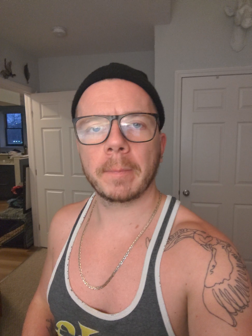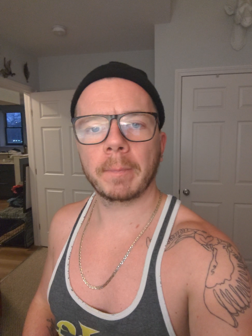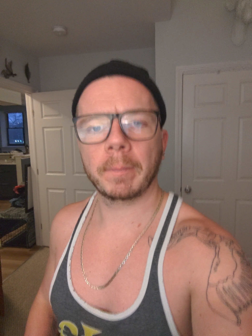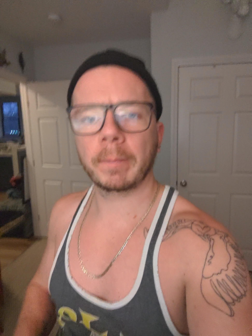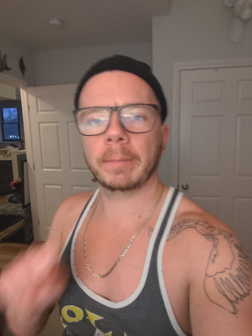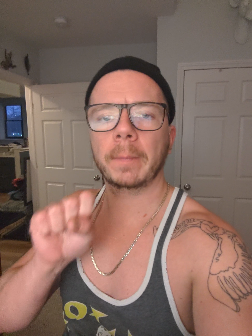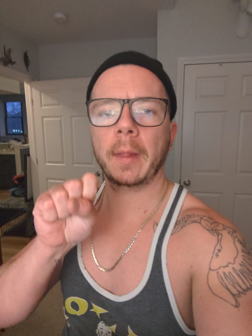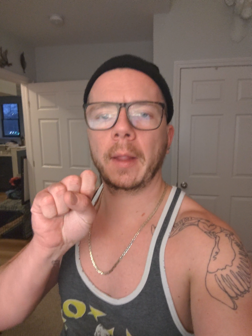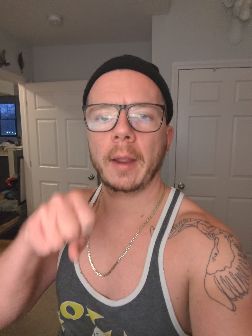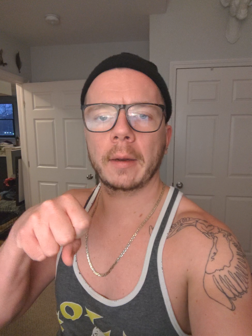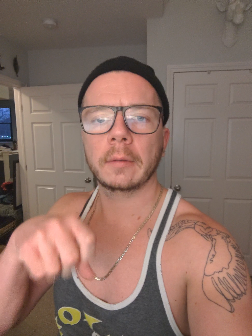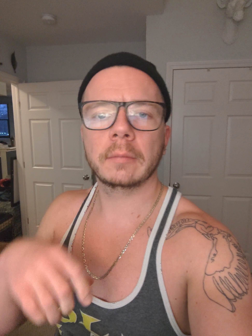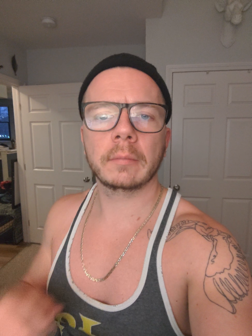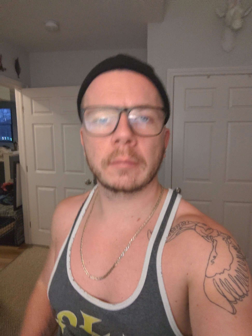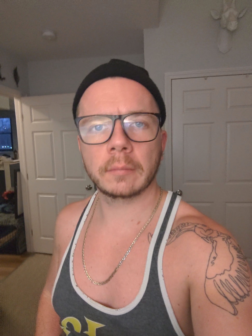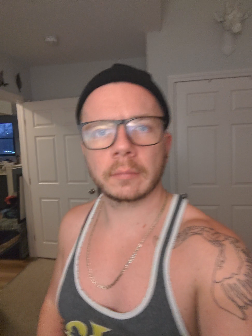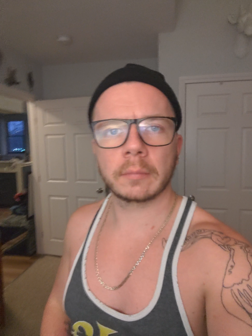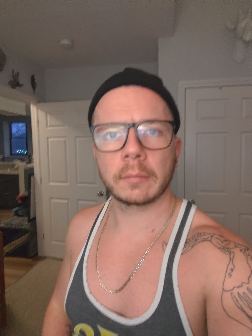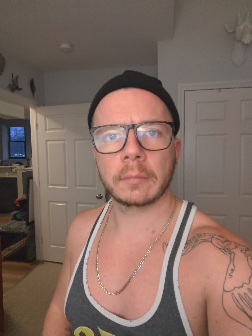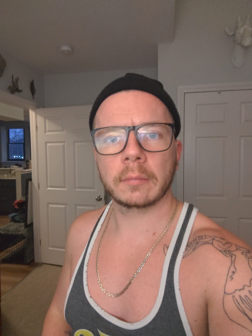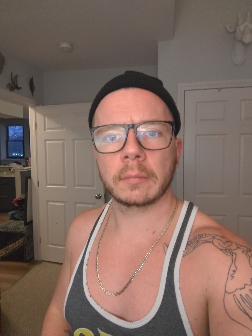can